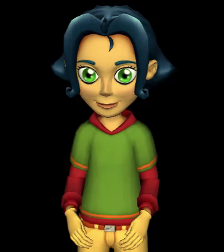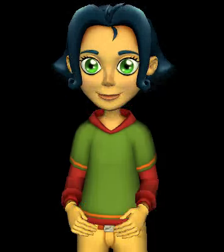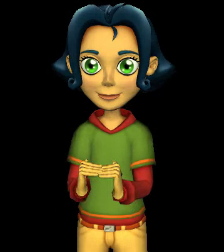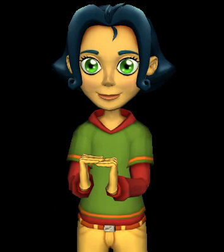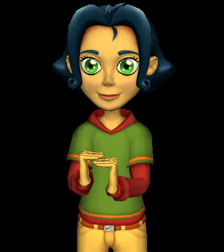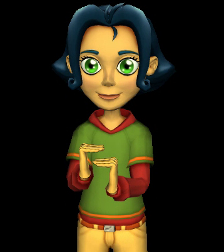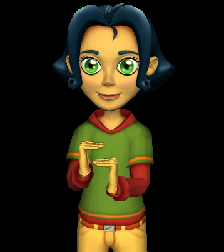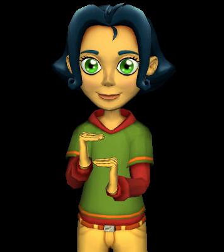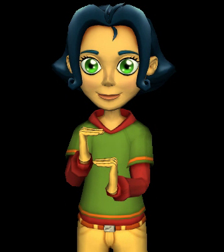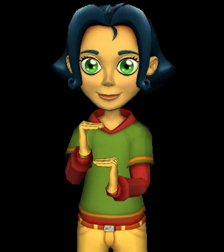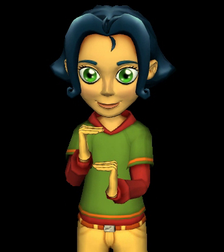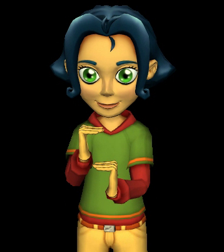طابق